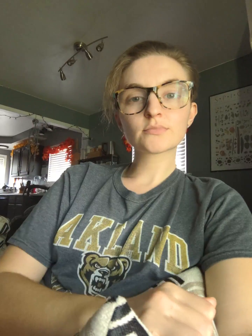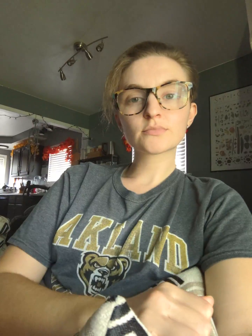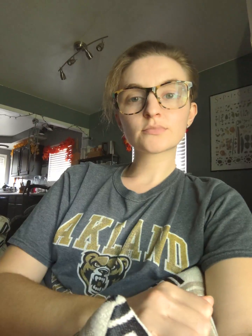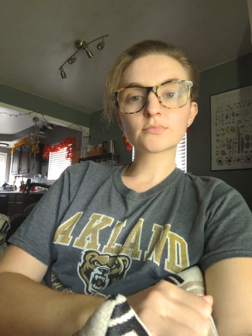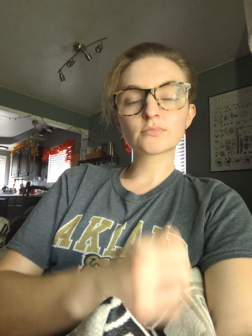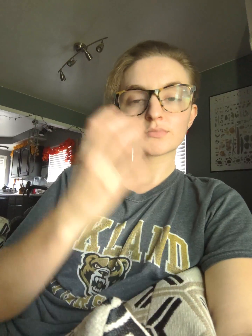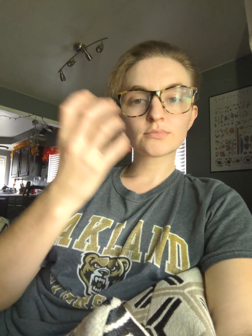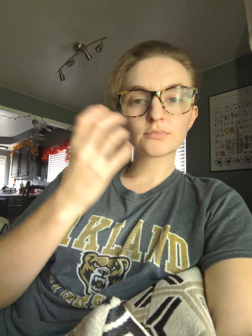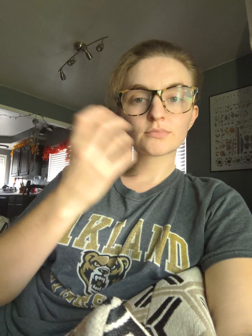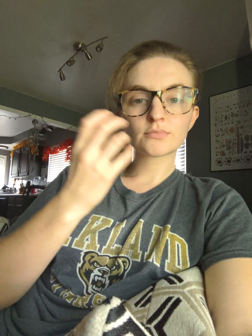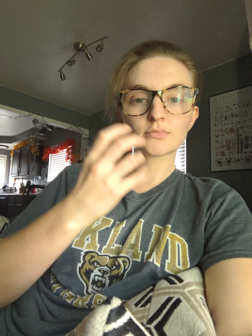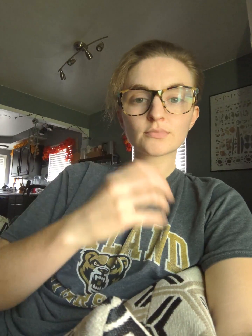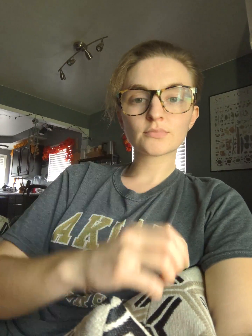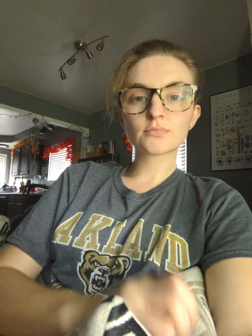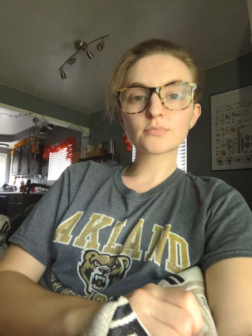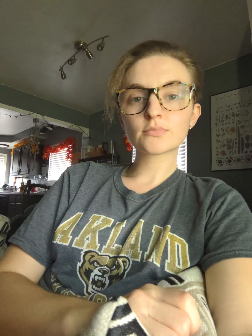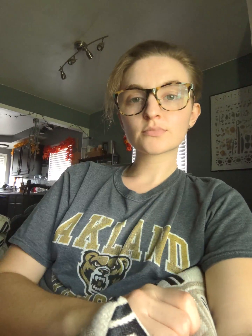shake